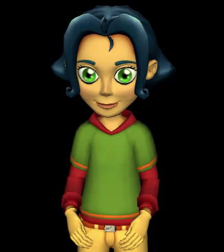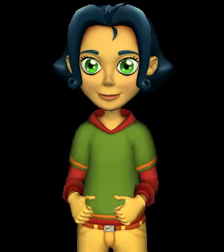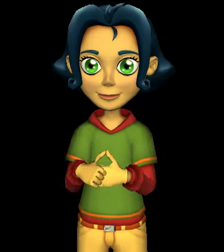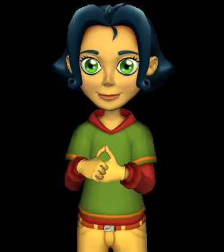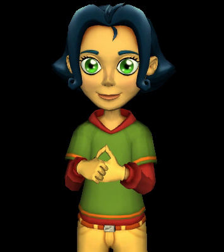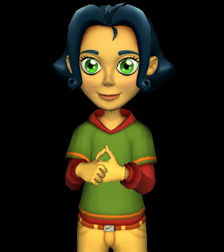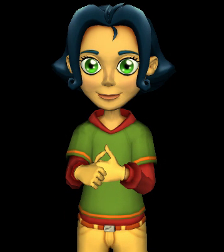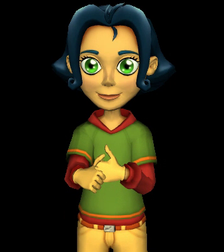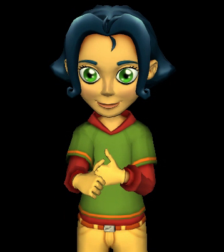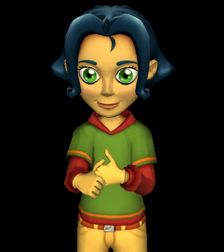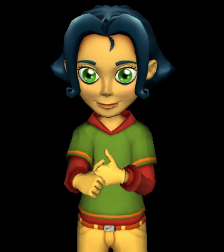مسافة